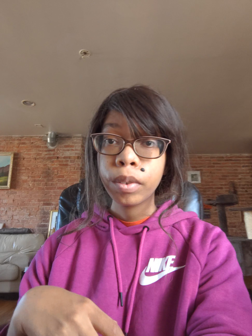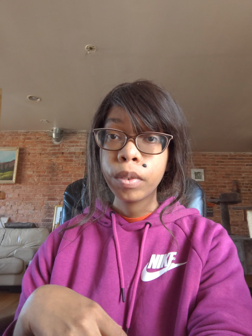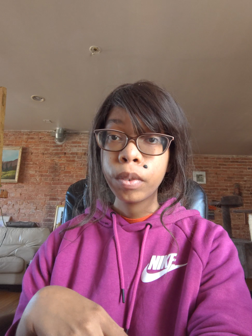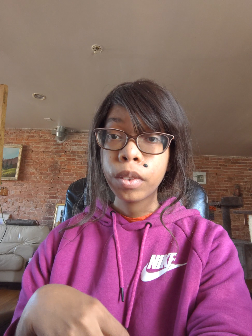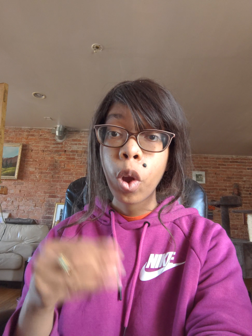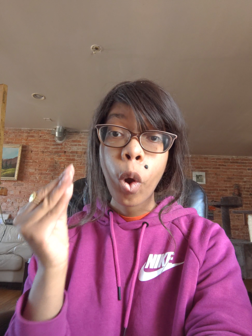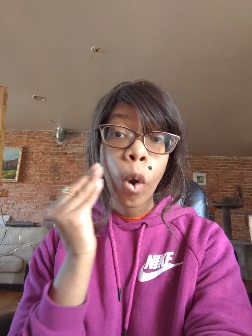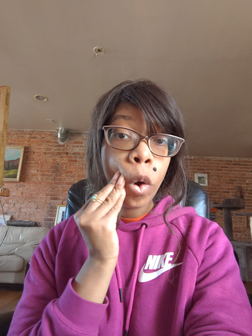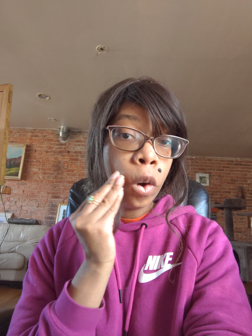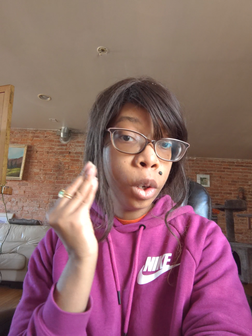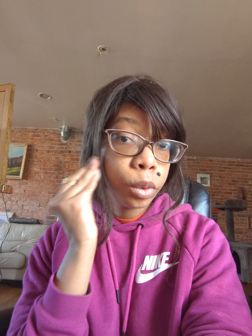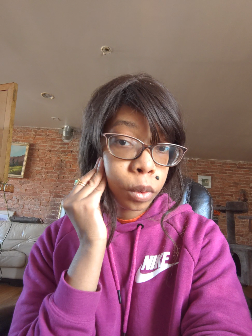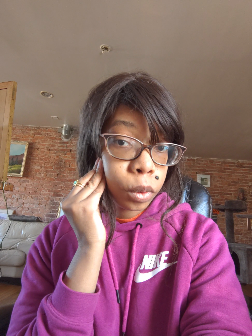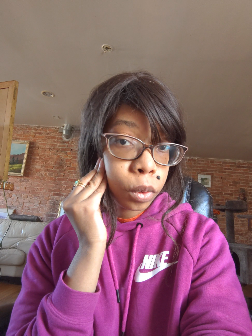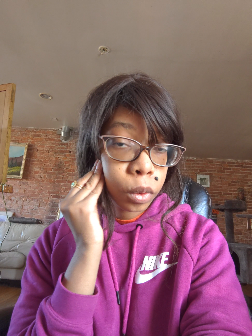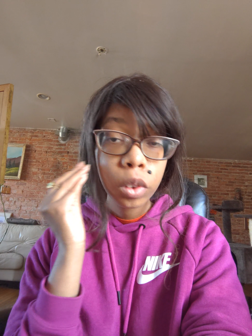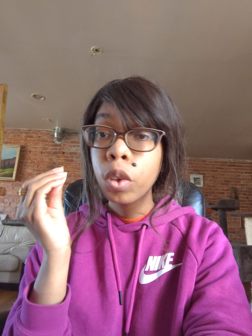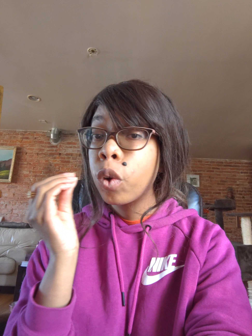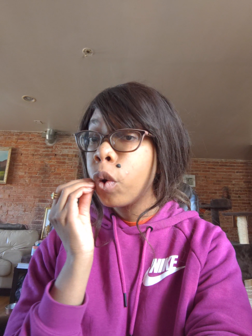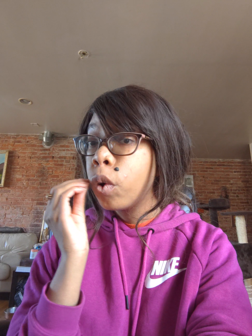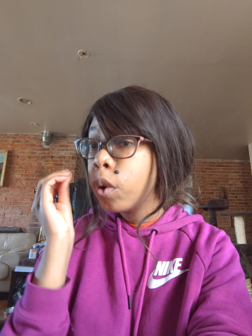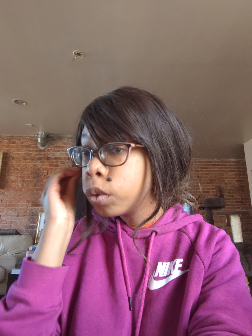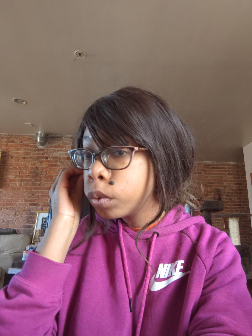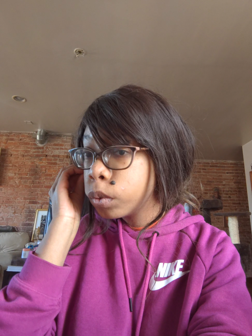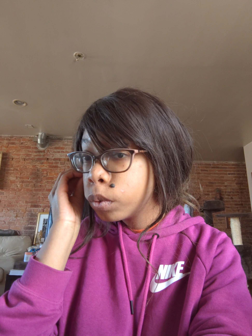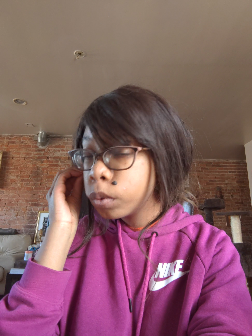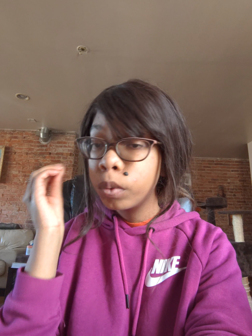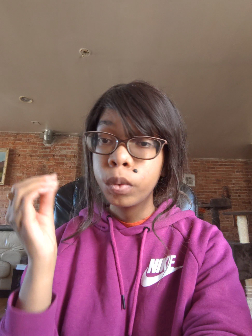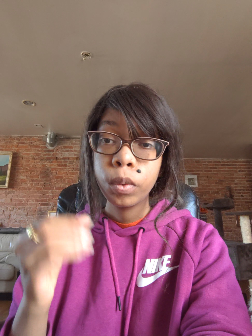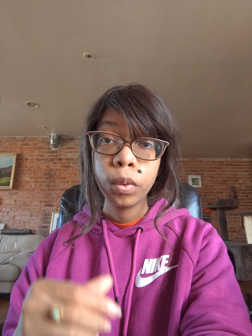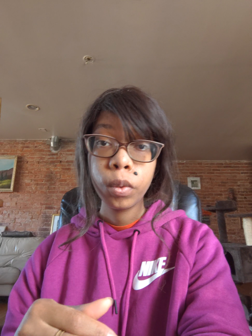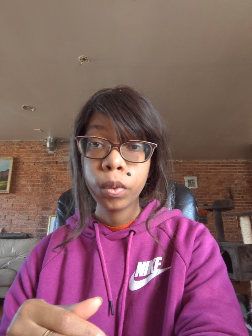home